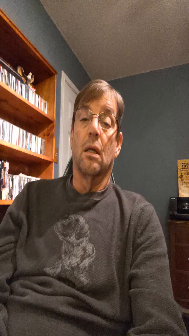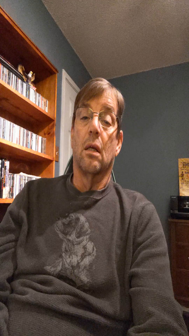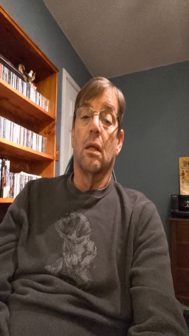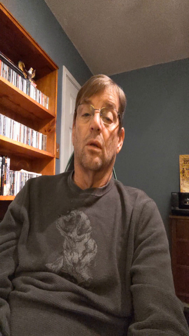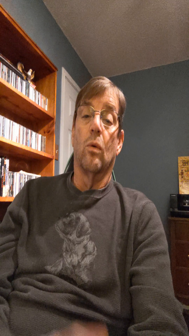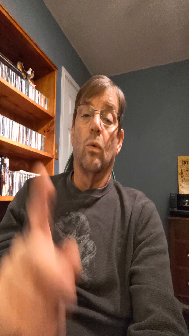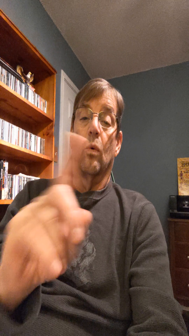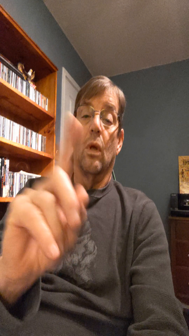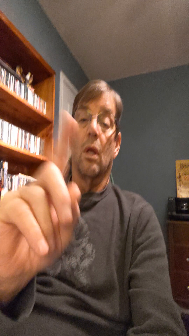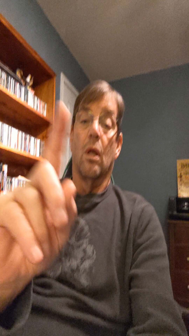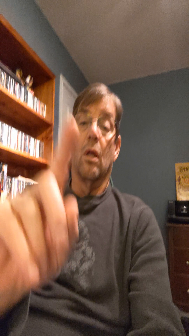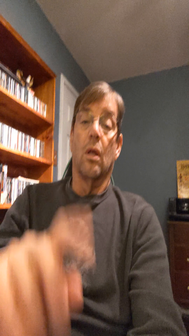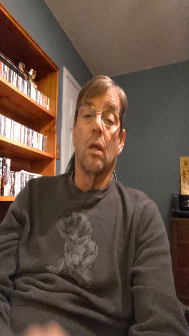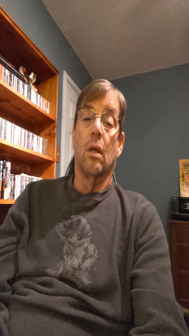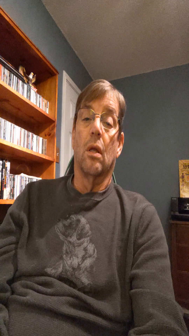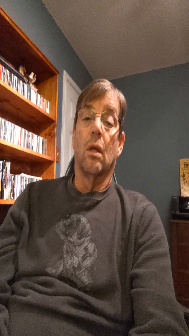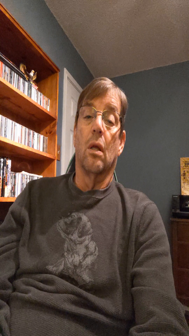where